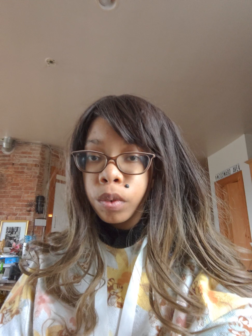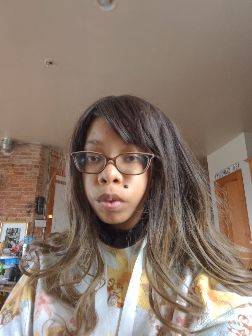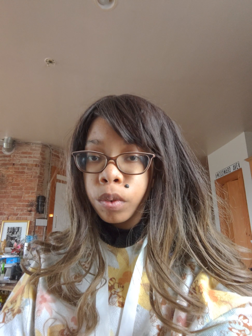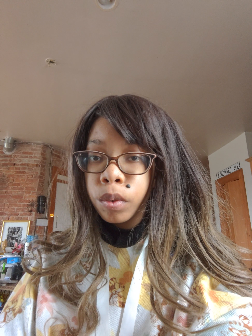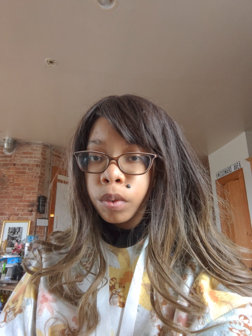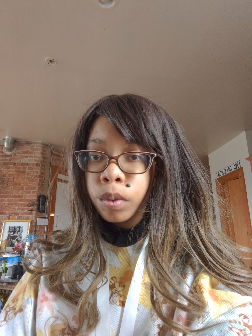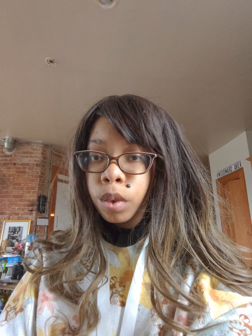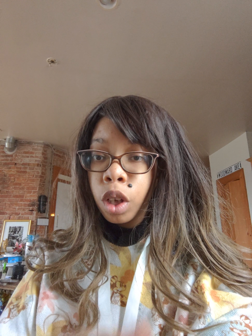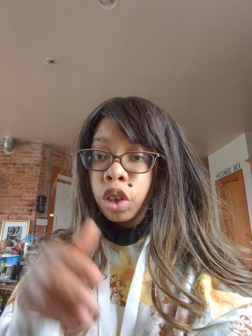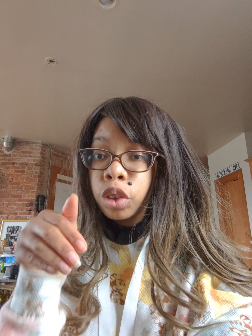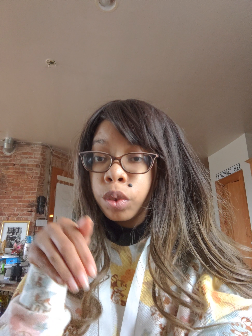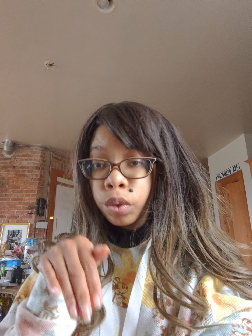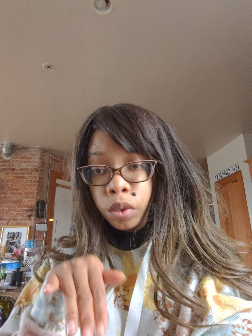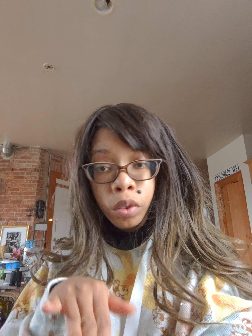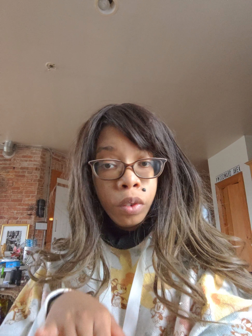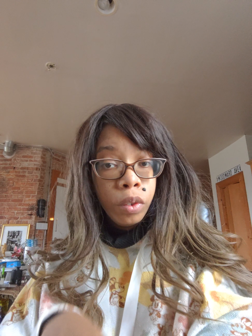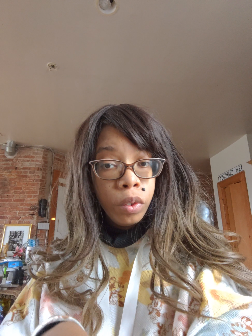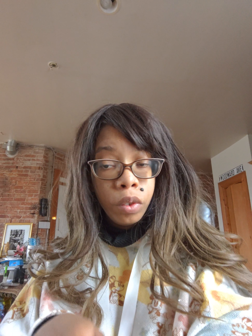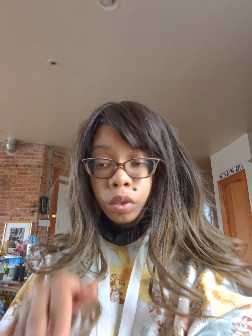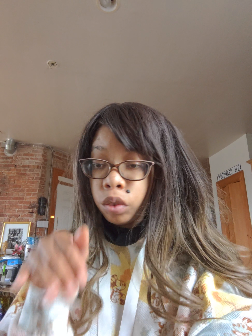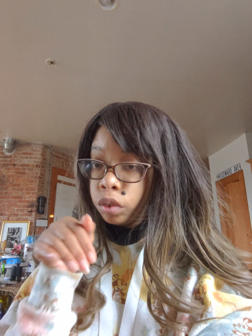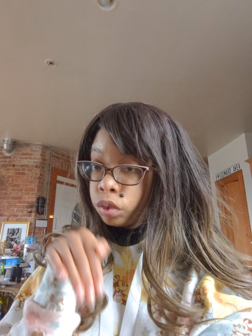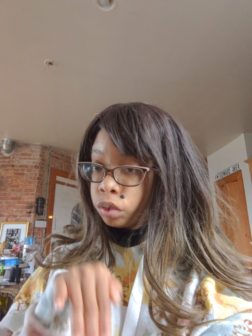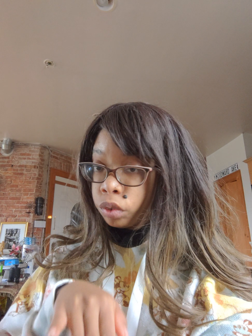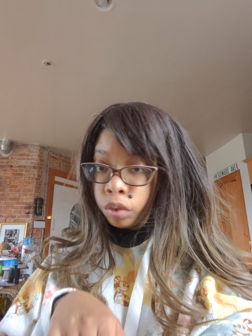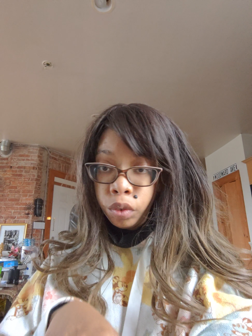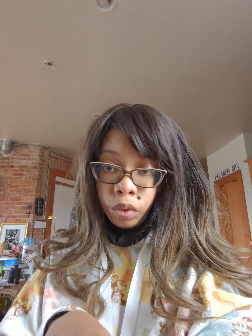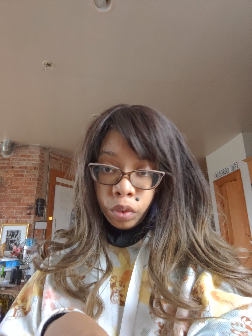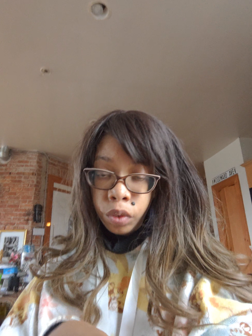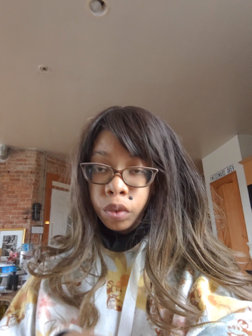into